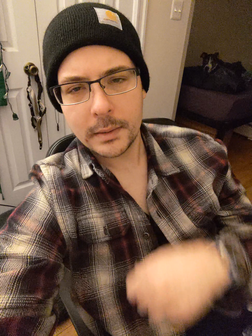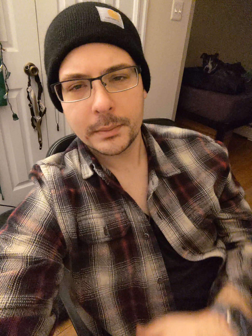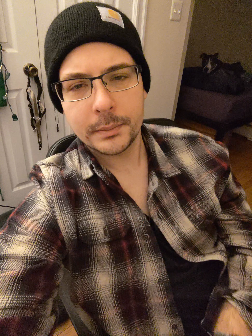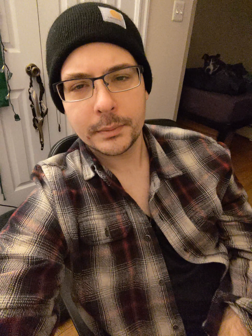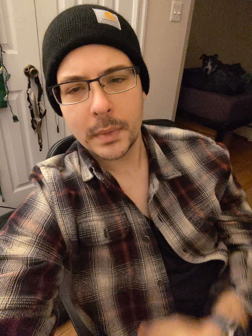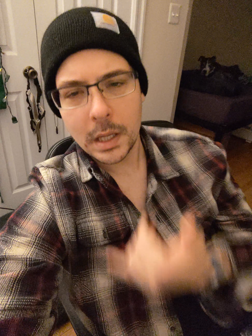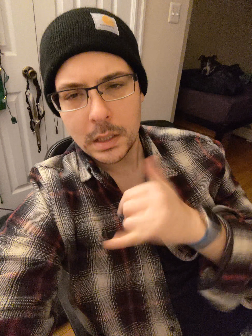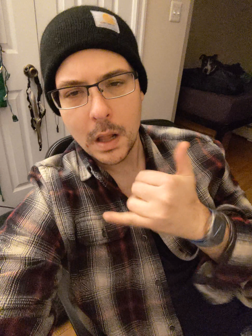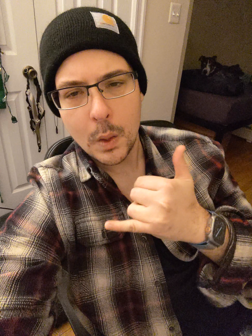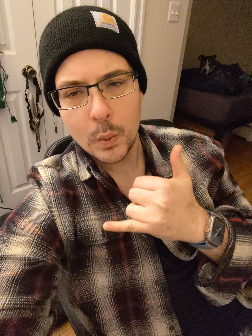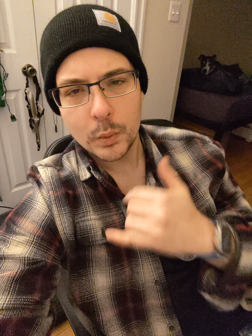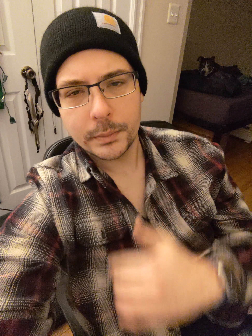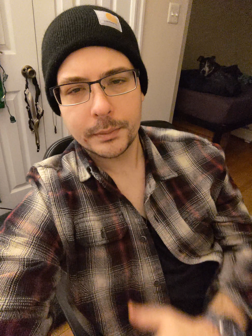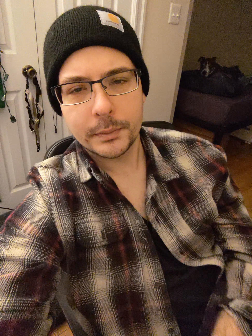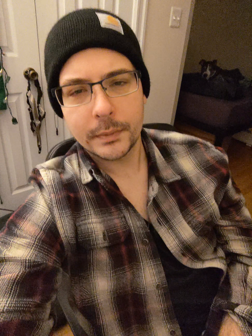yellow